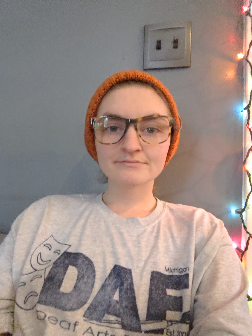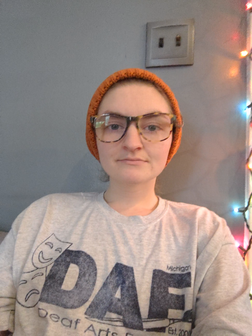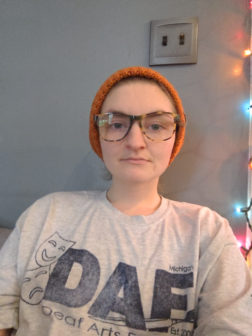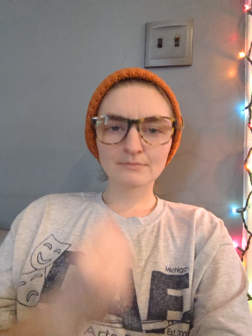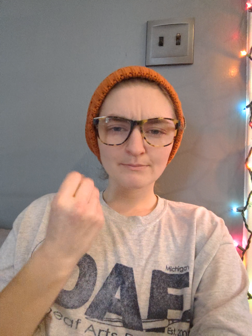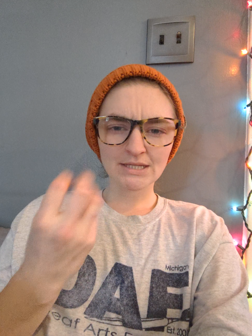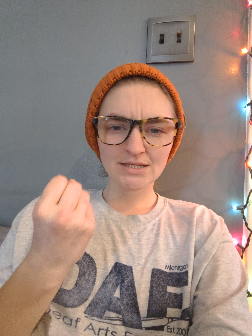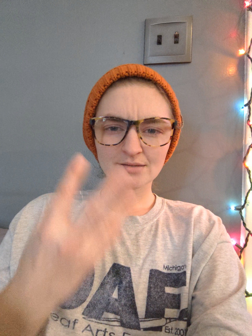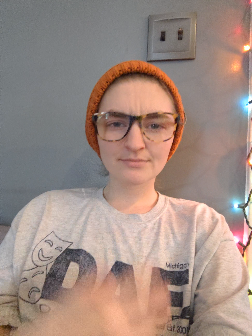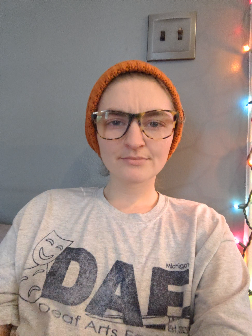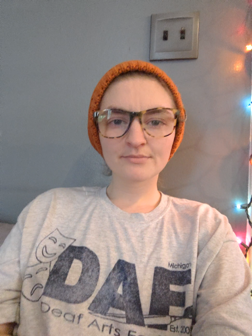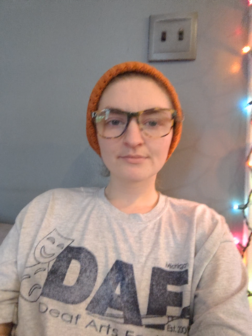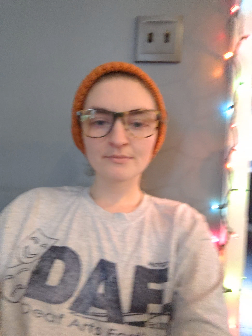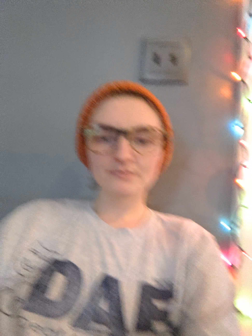many